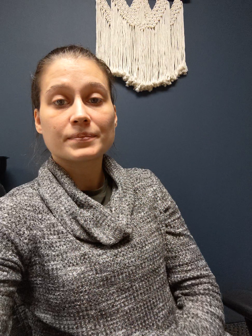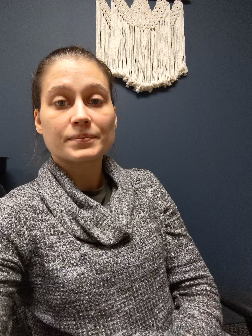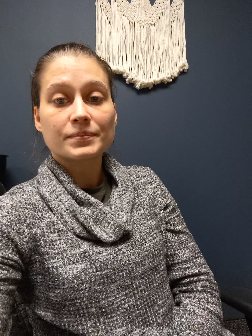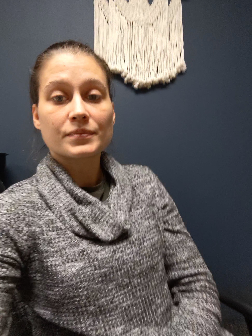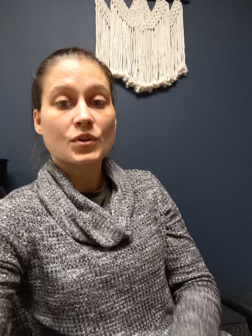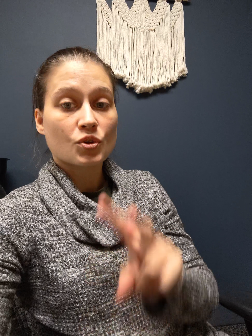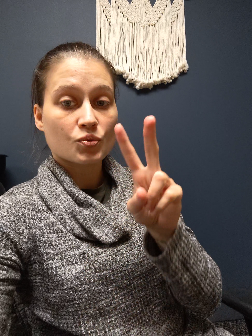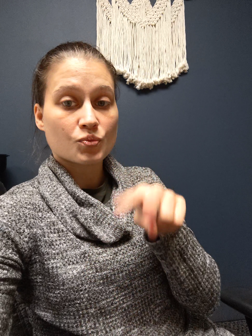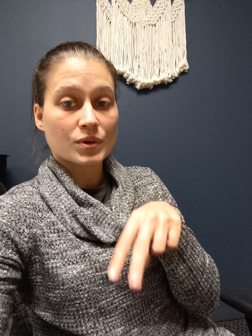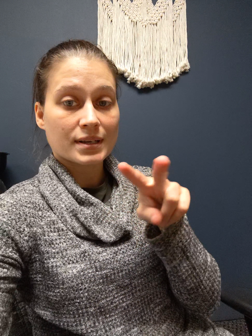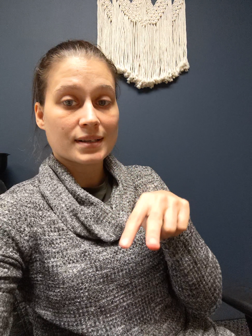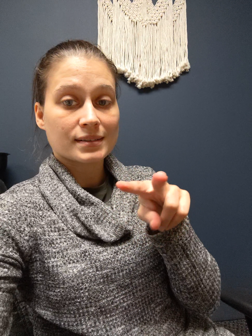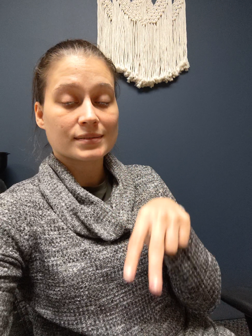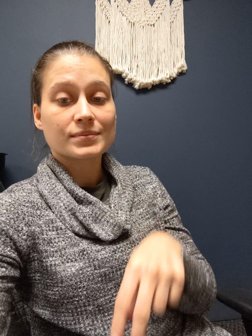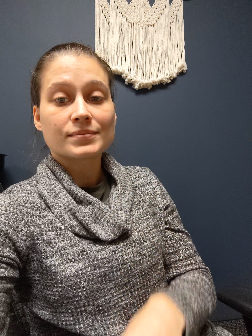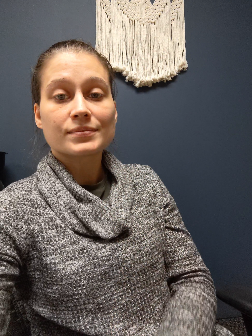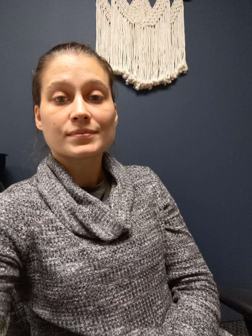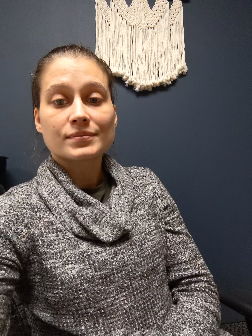read